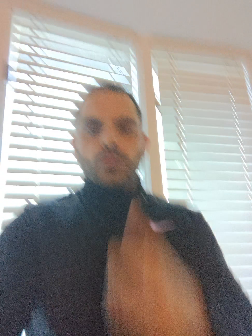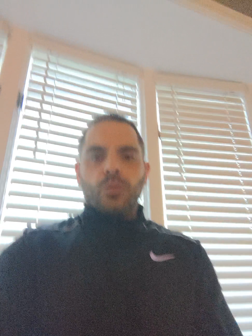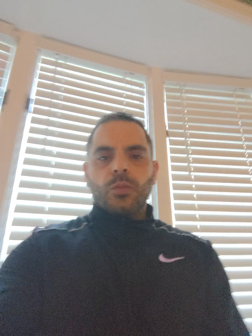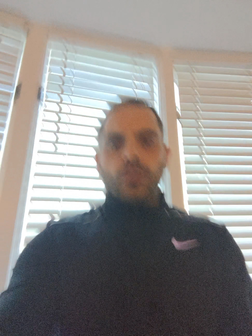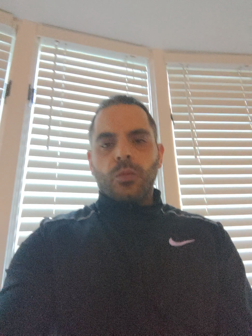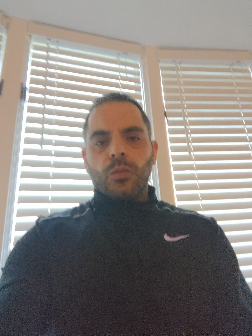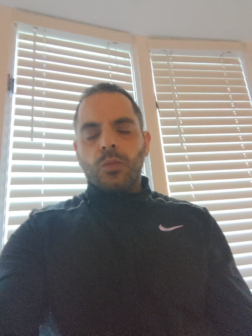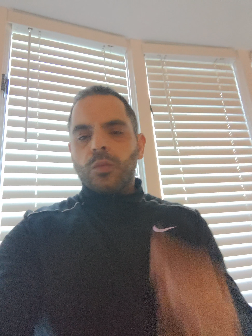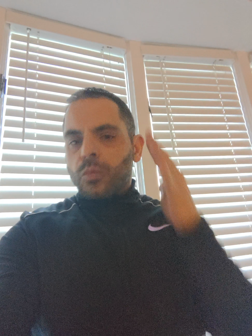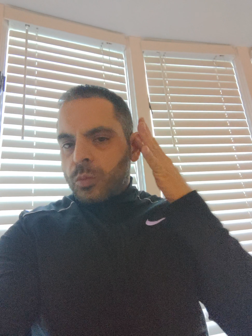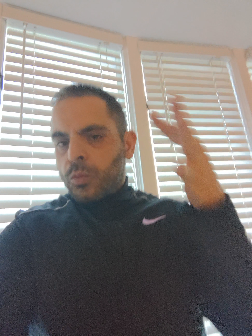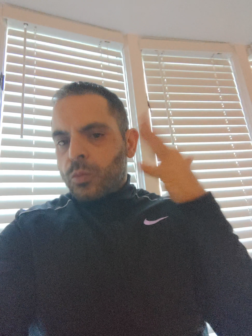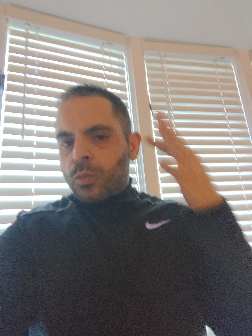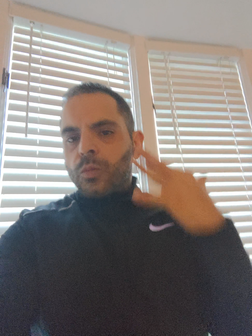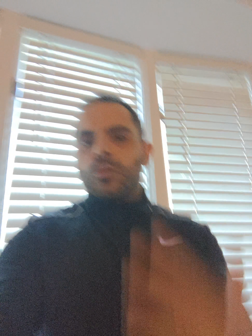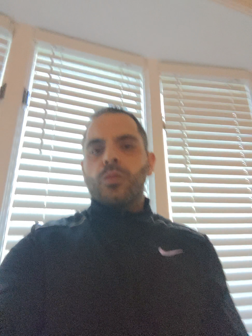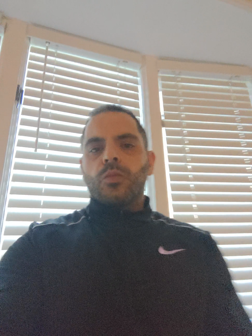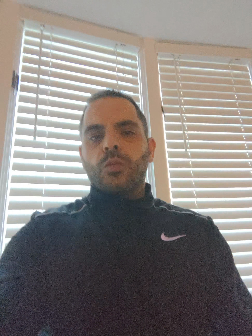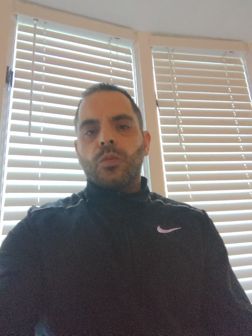noisy